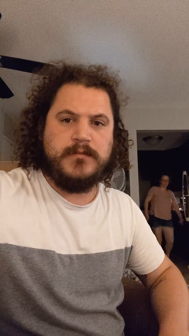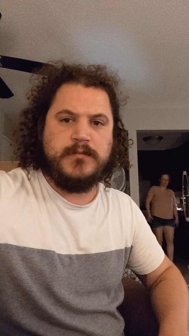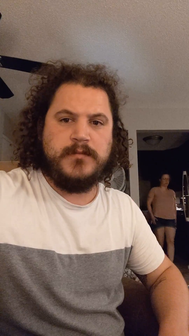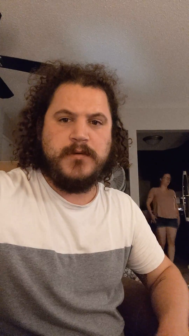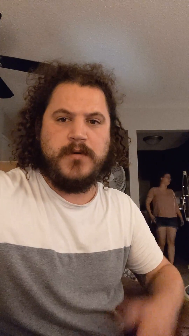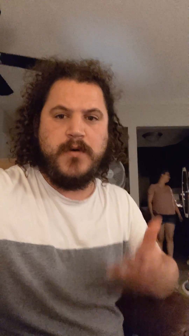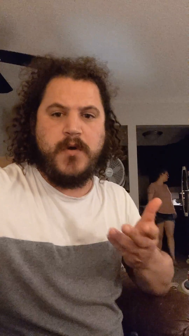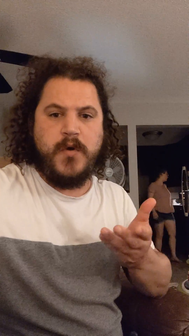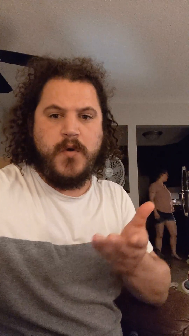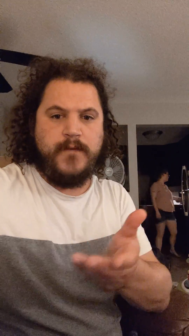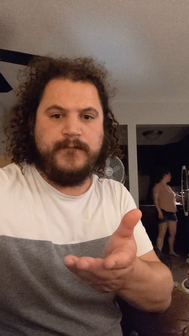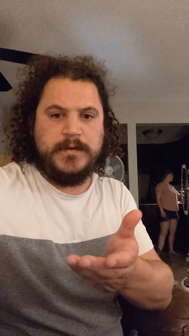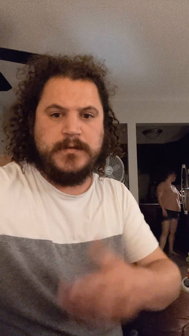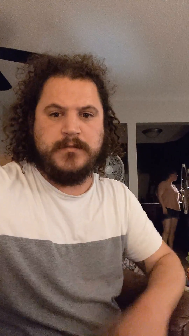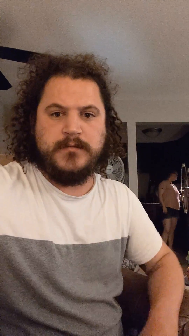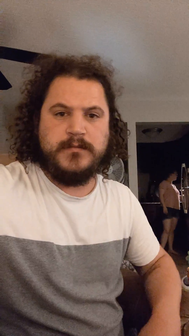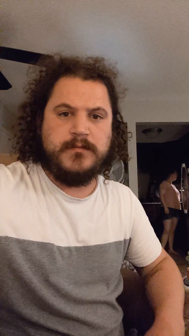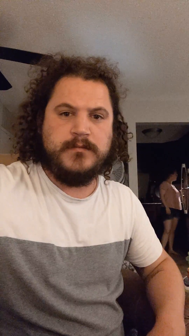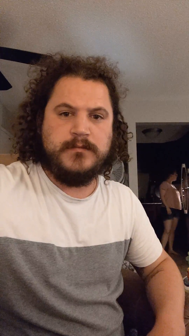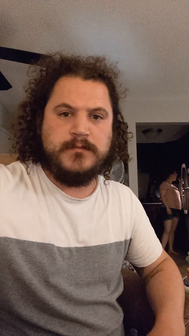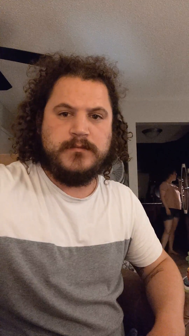oven